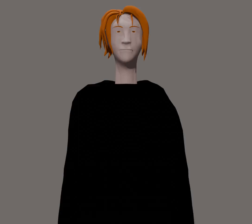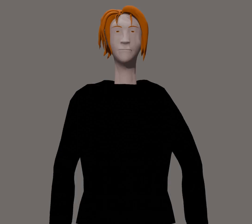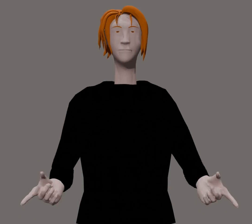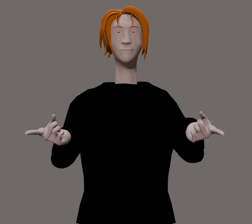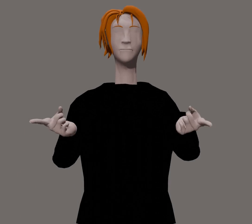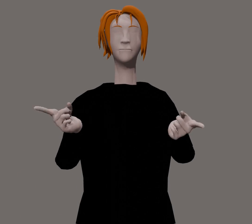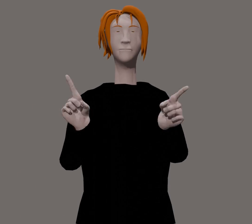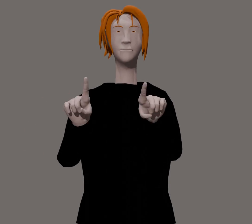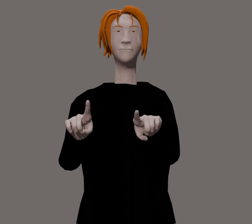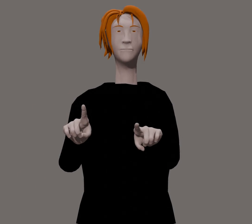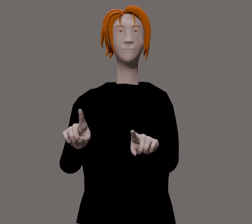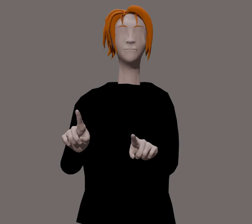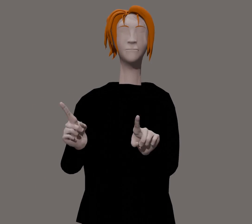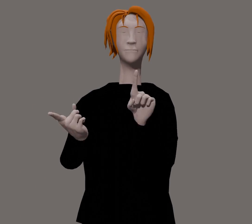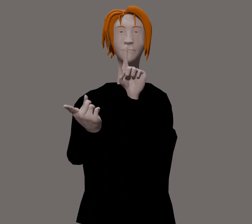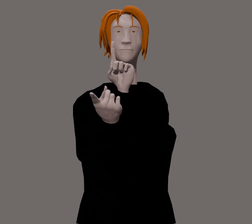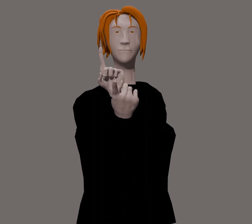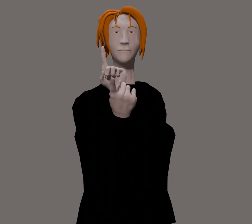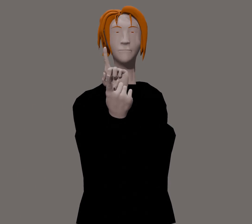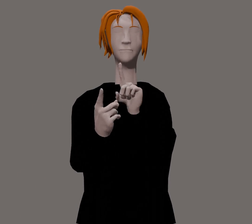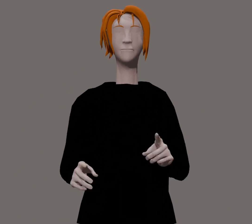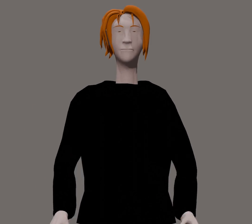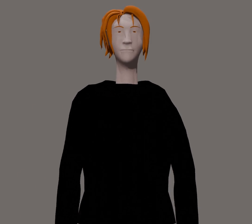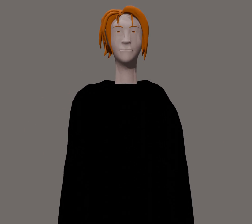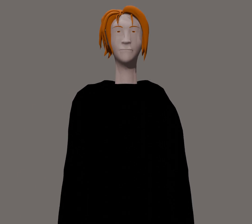Come Across Person